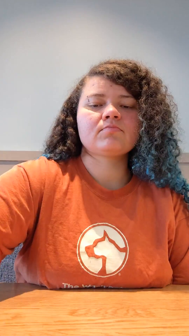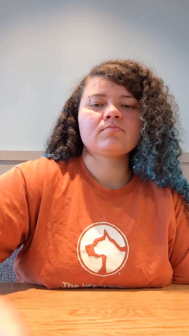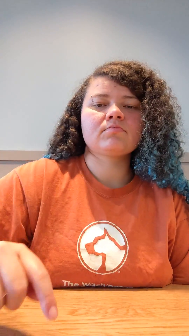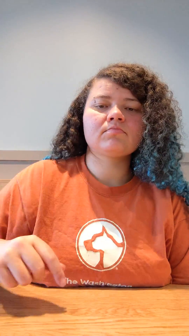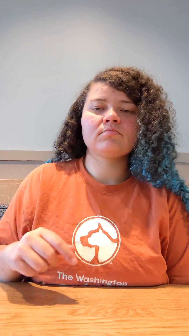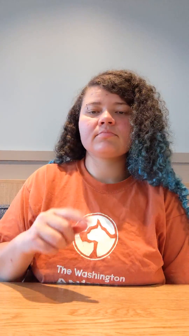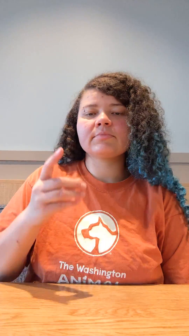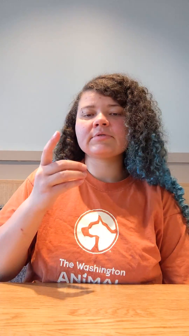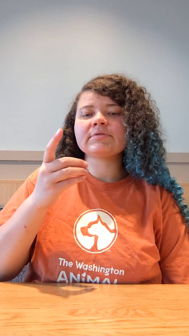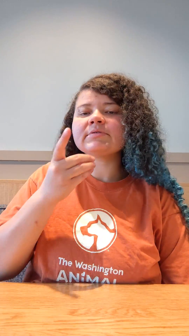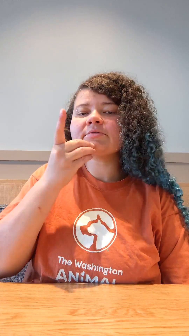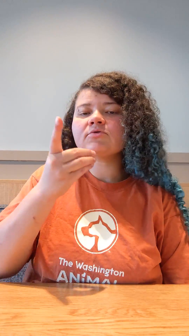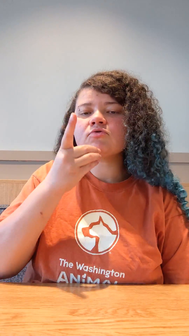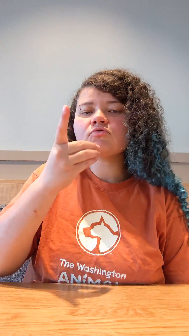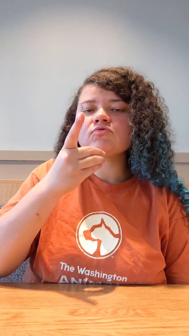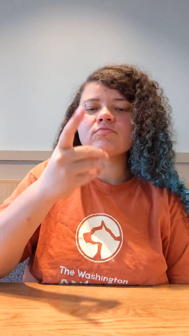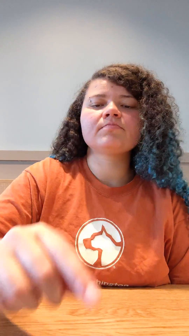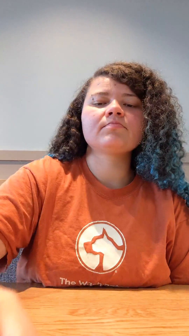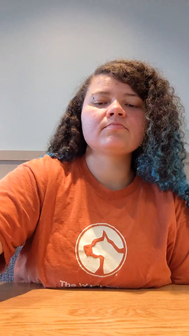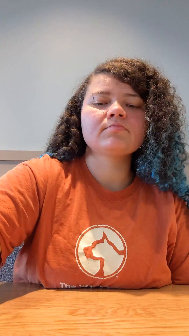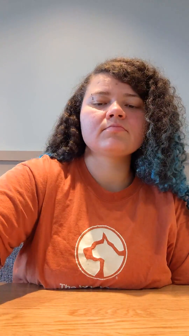dinner